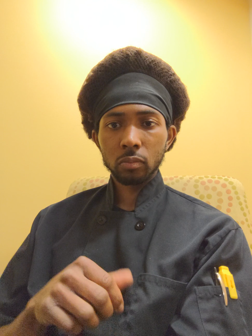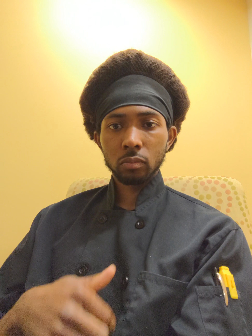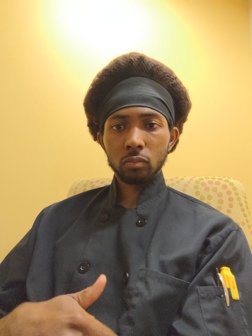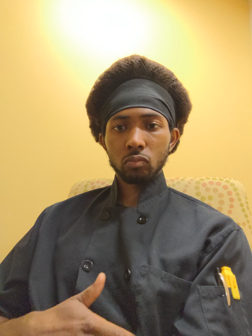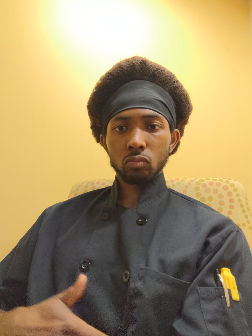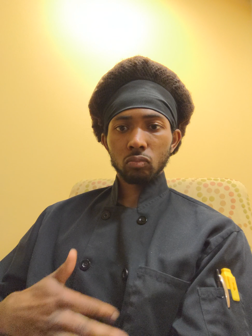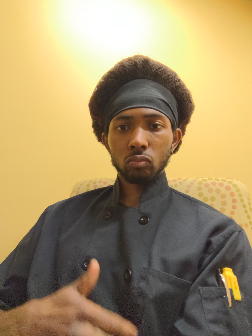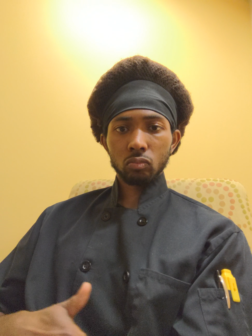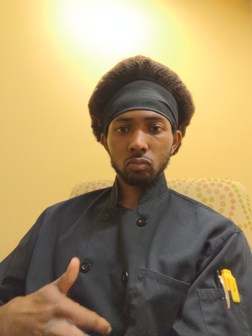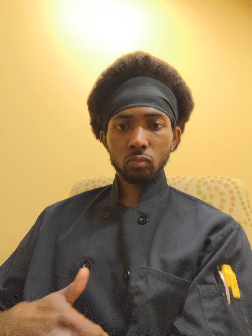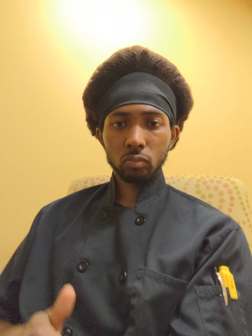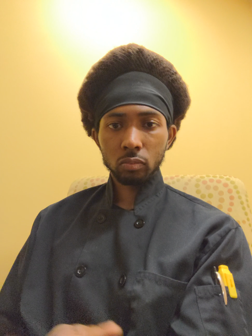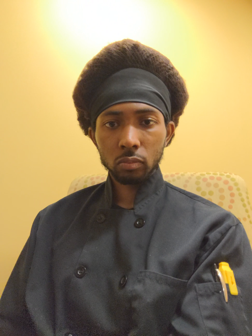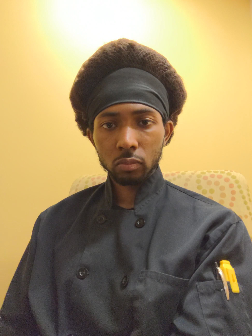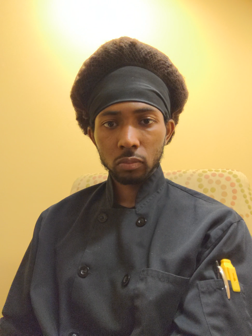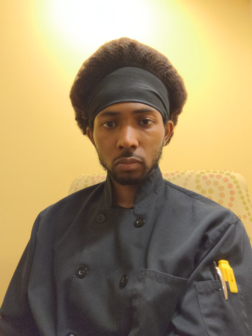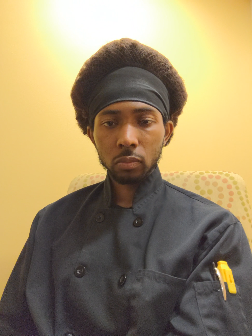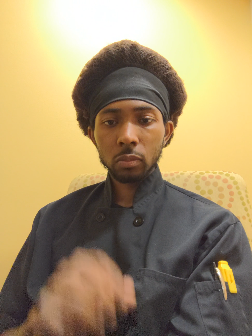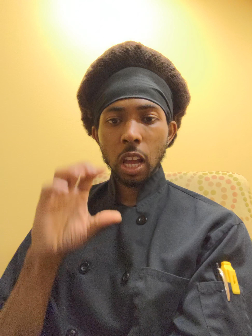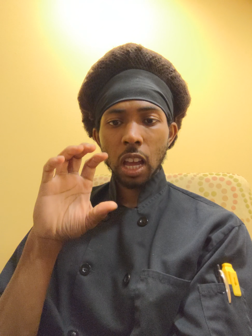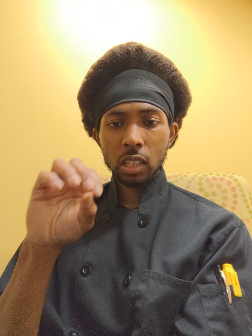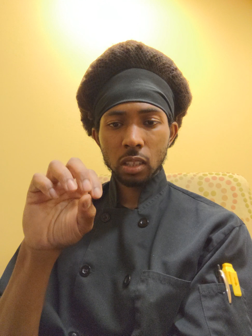belly button